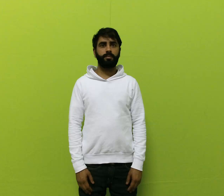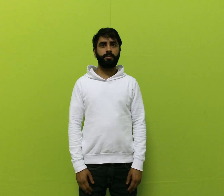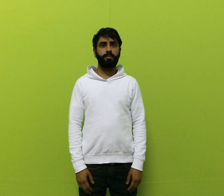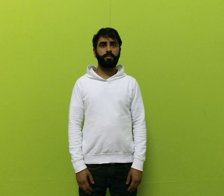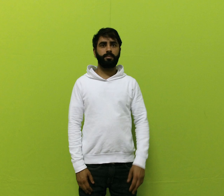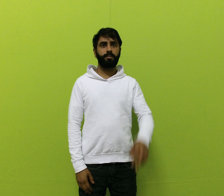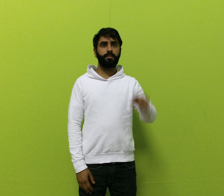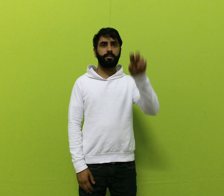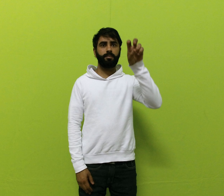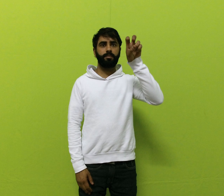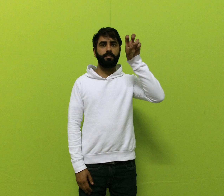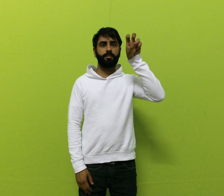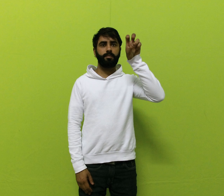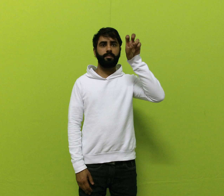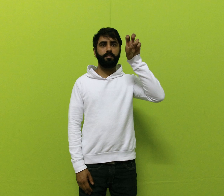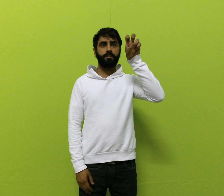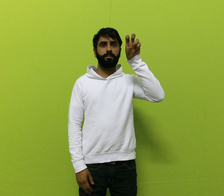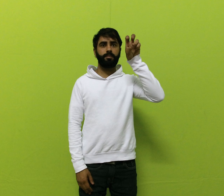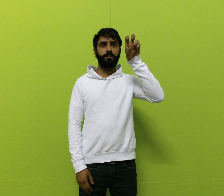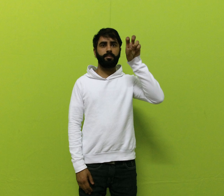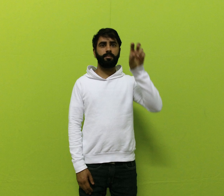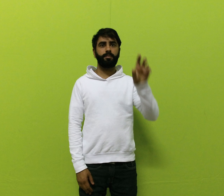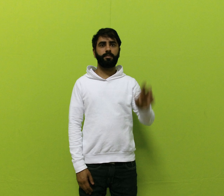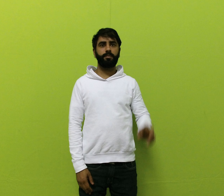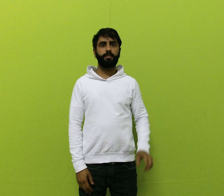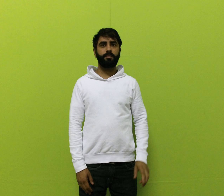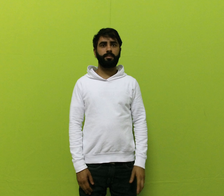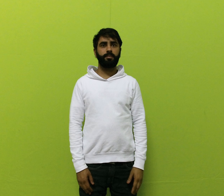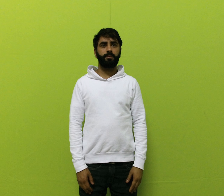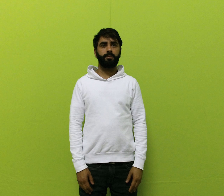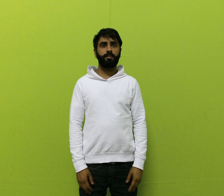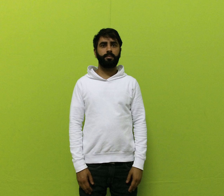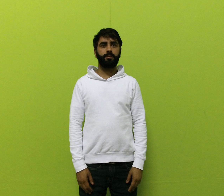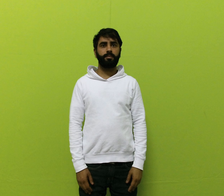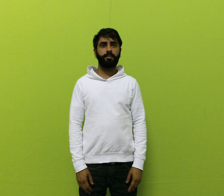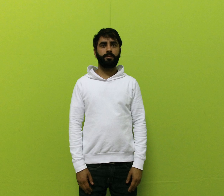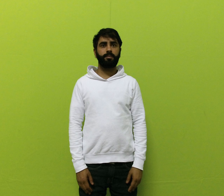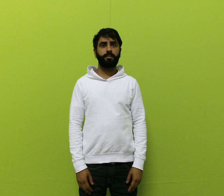cinco